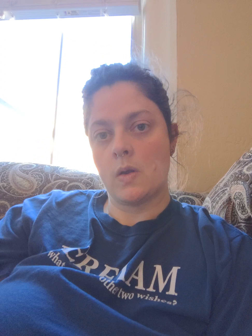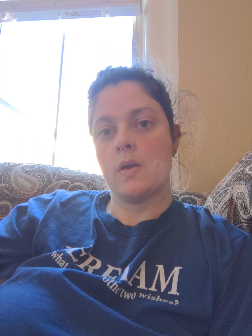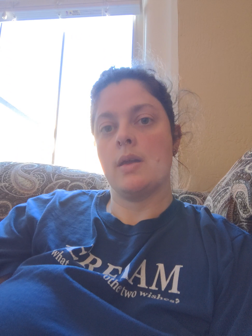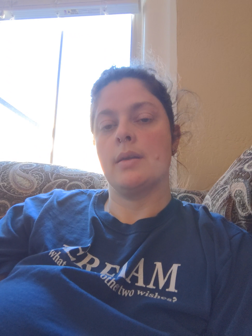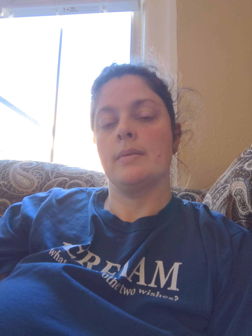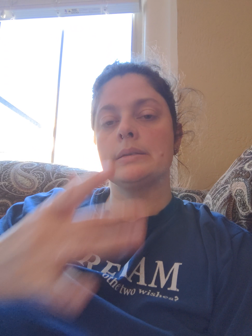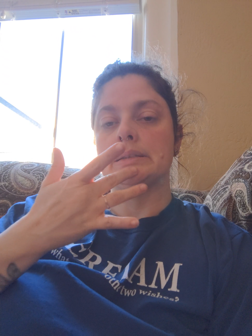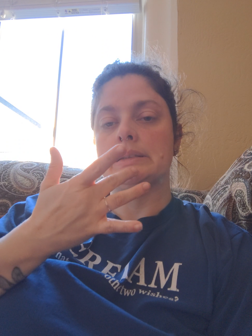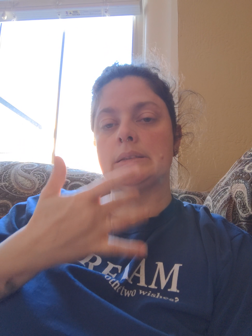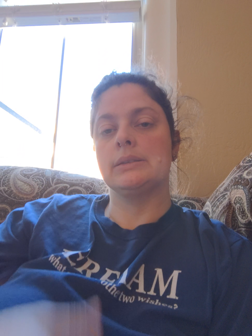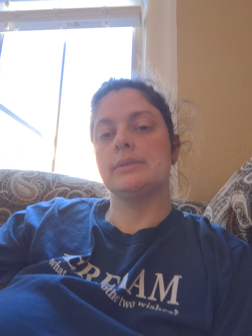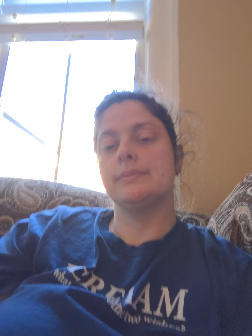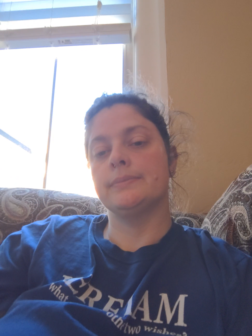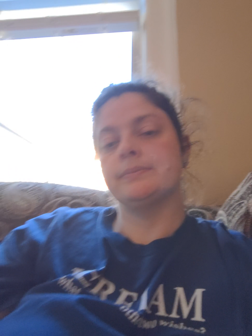taste